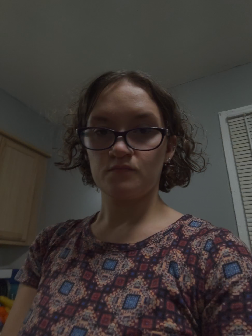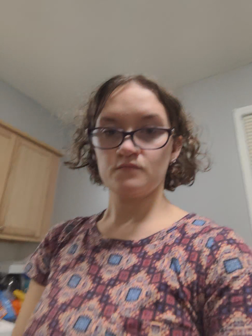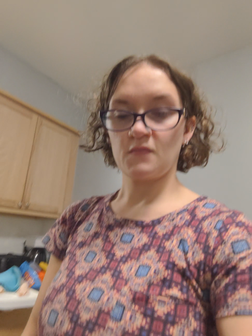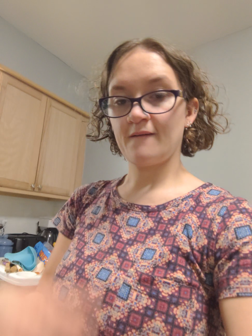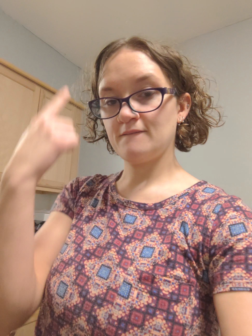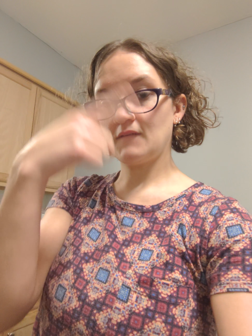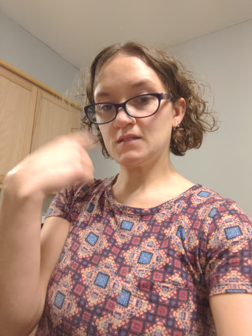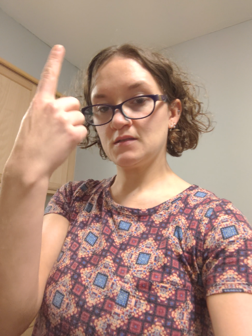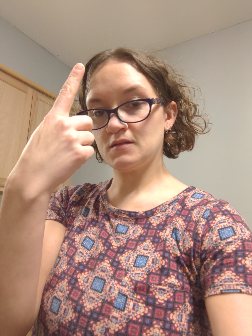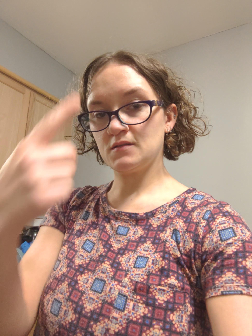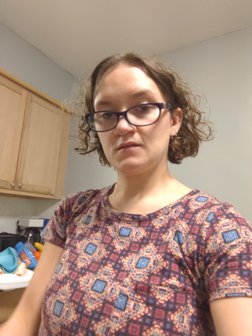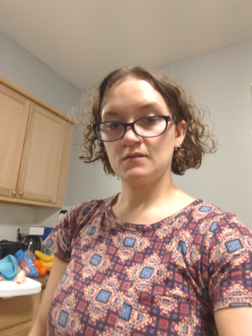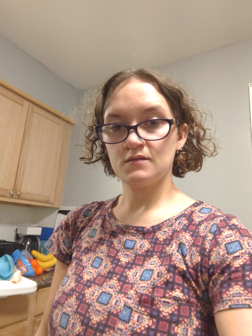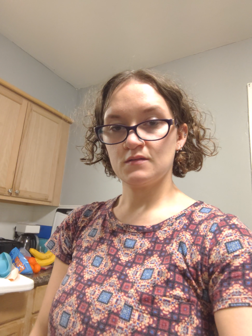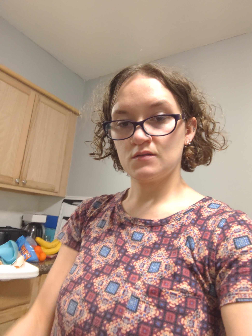face